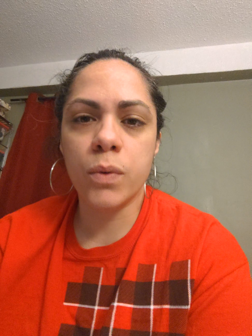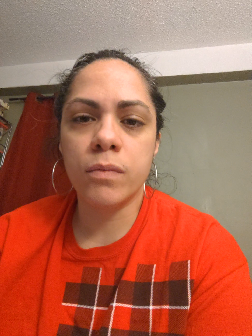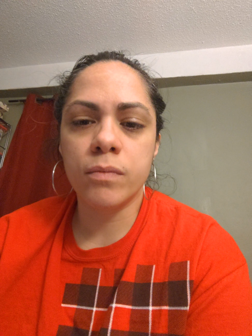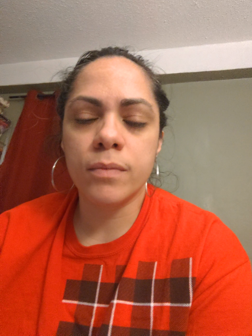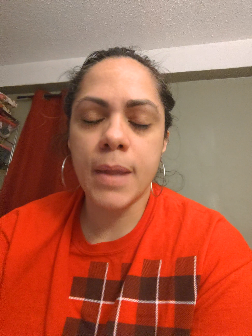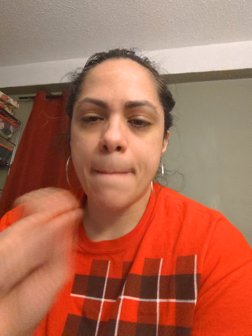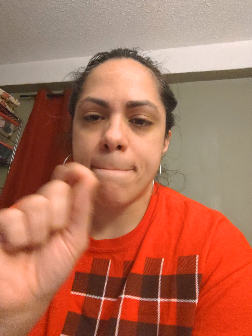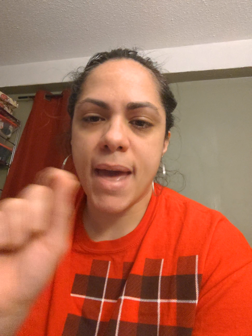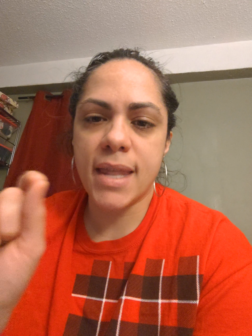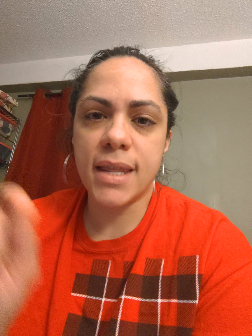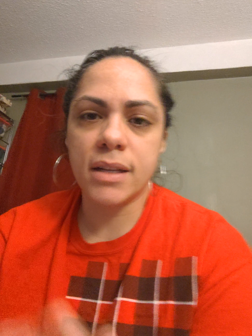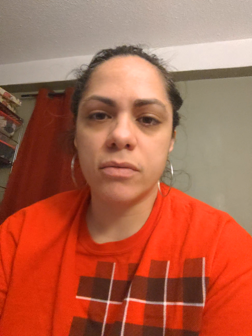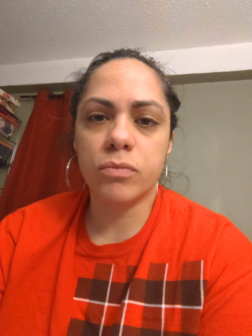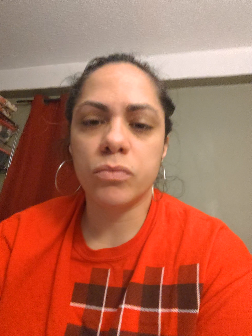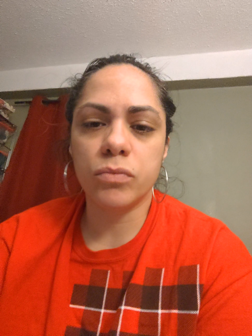pen